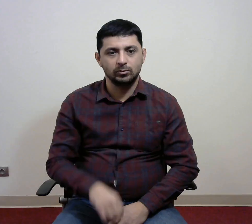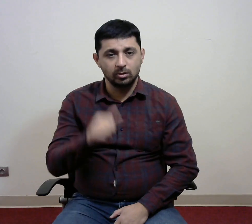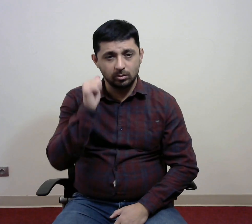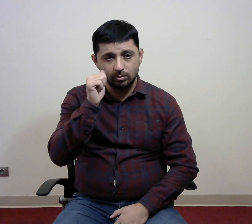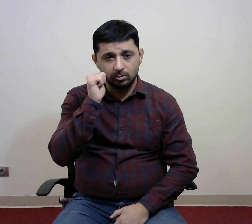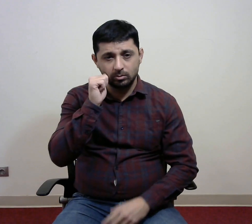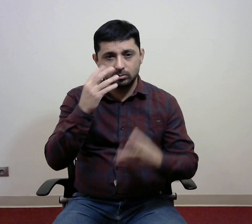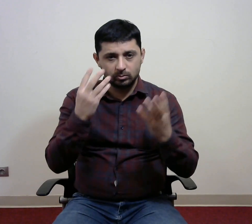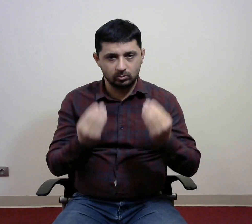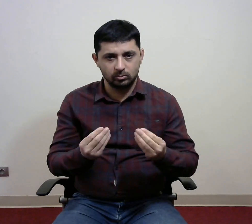hər gün